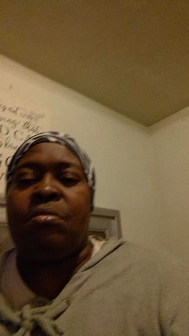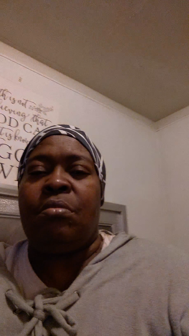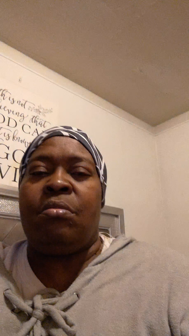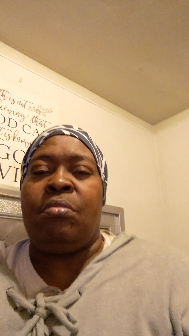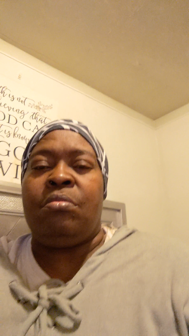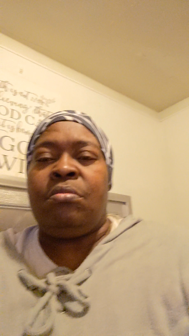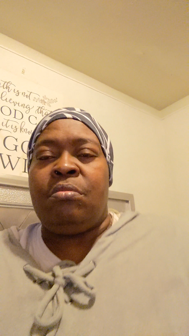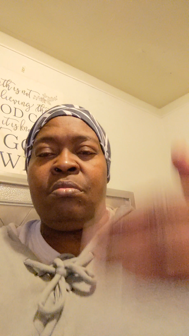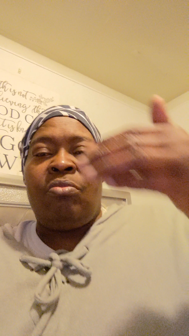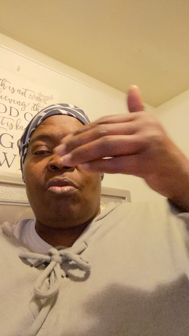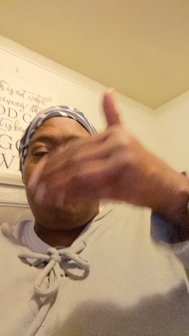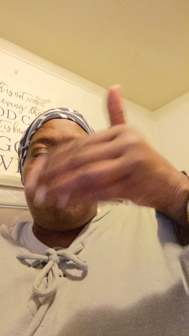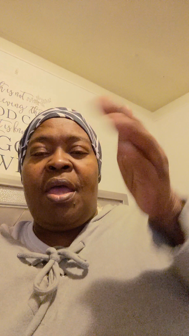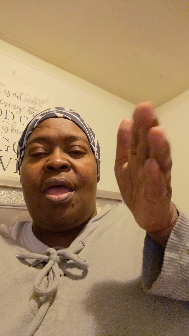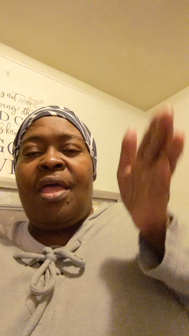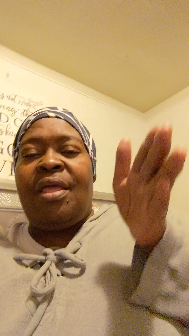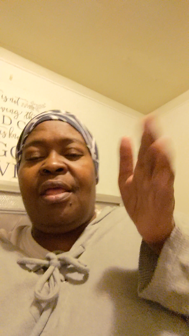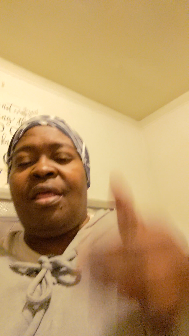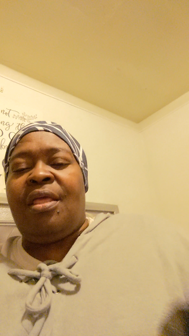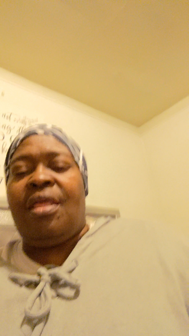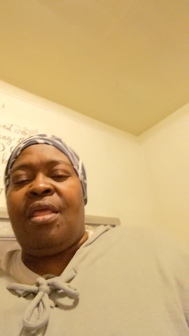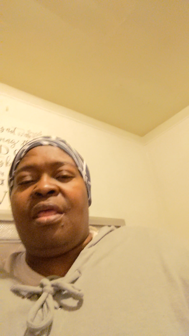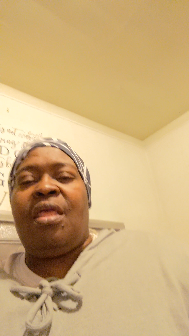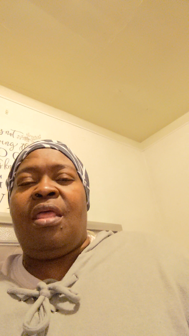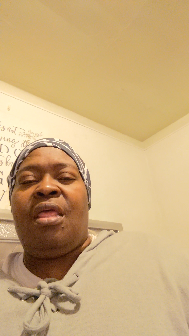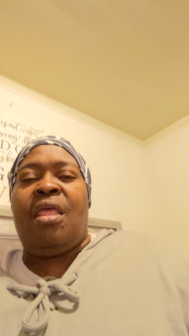block